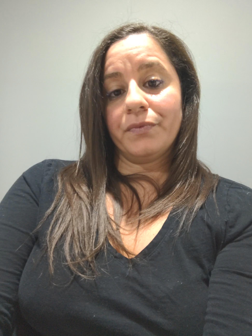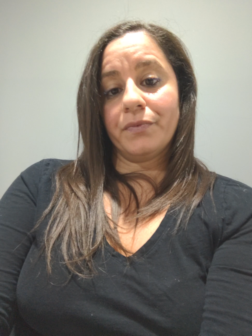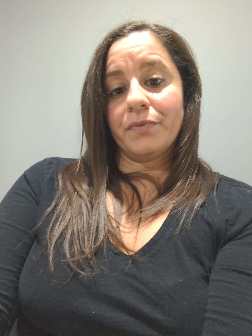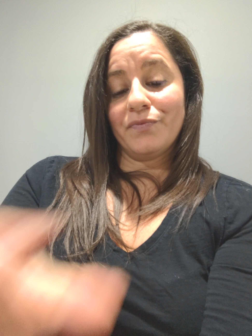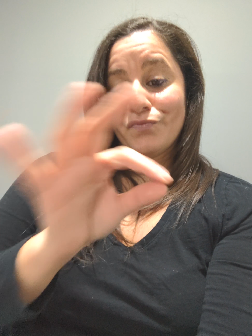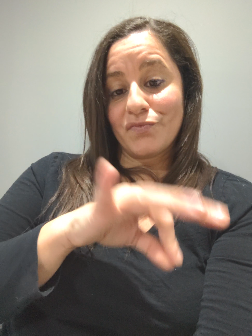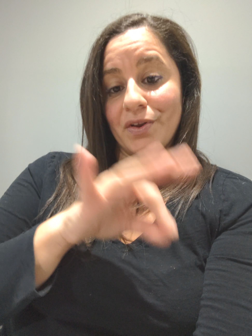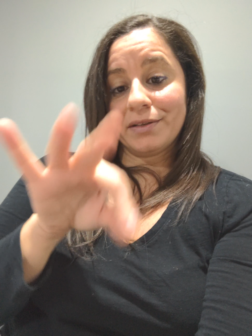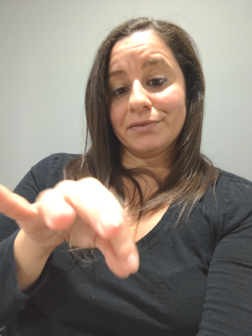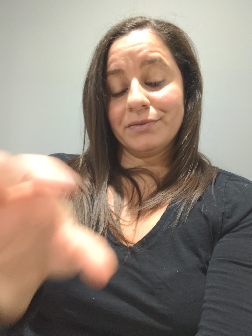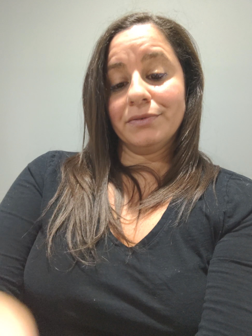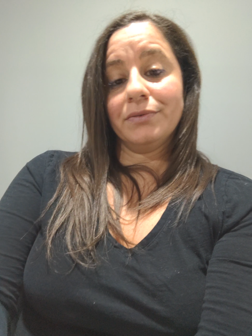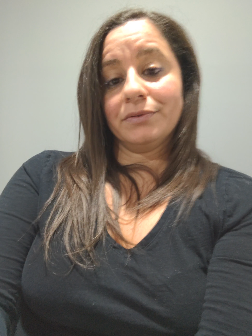french fries